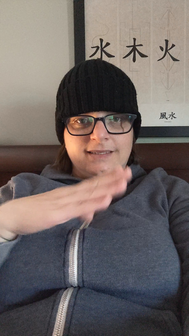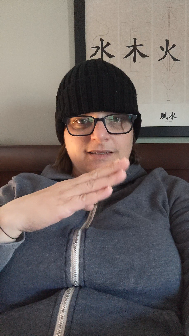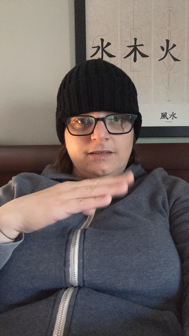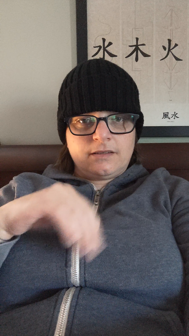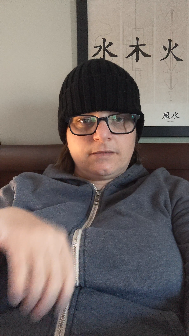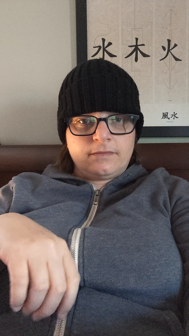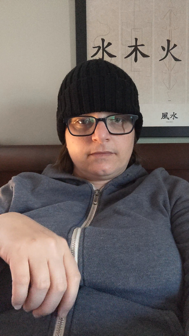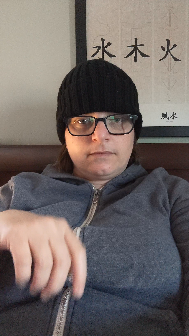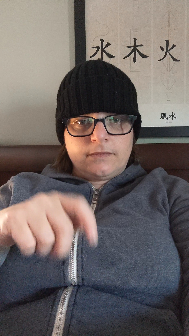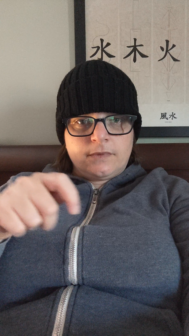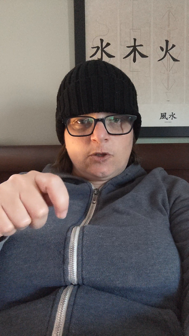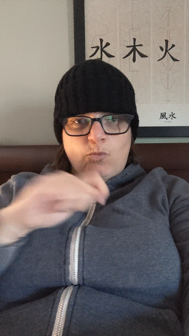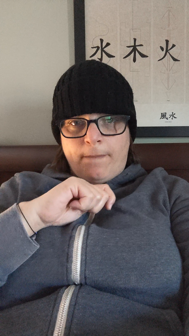rip